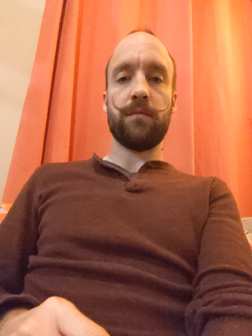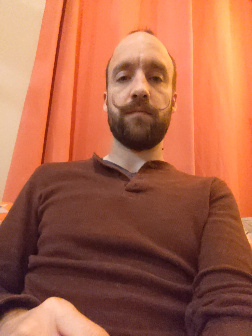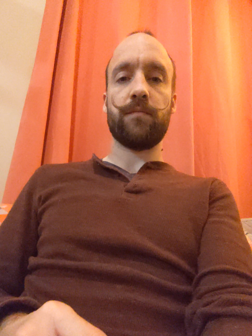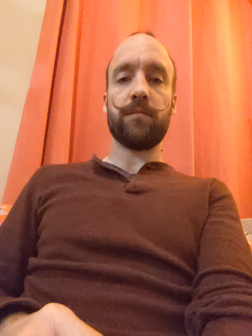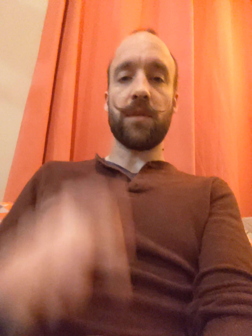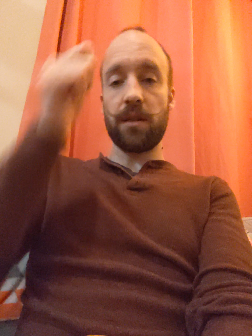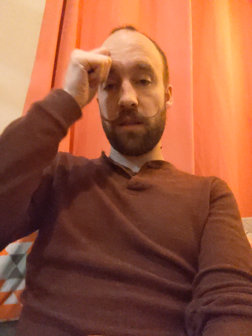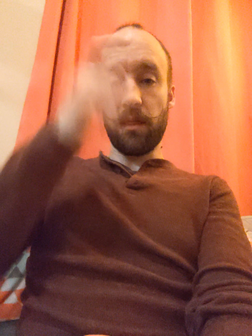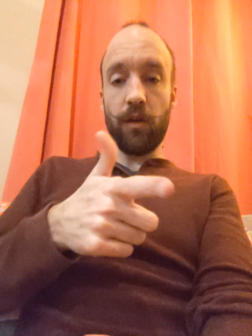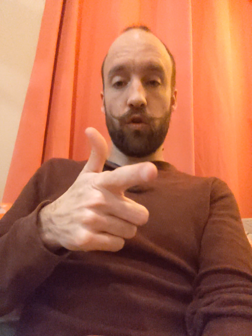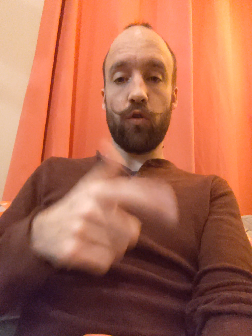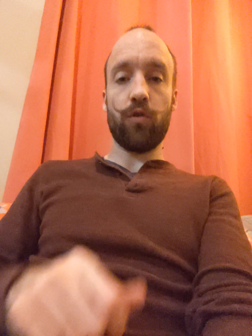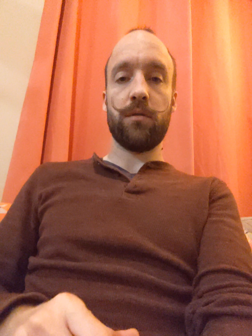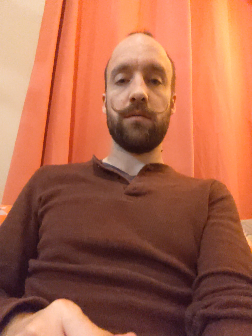brother